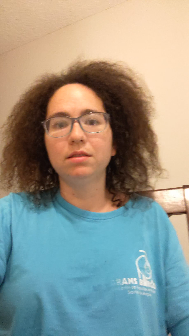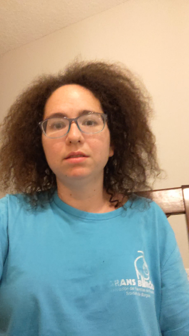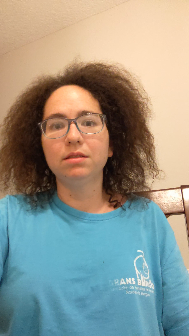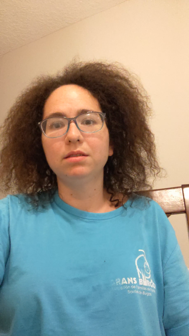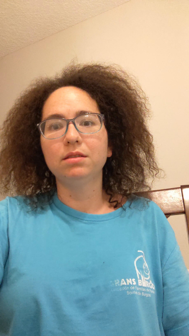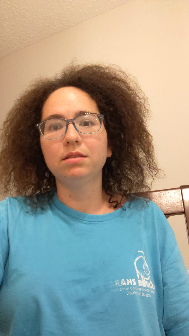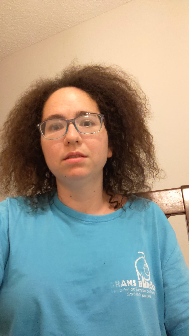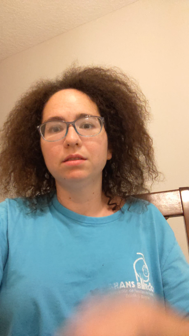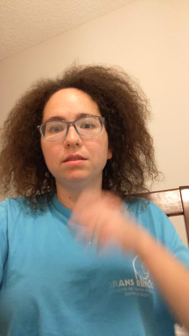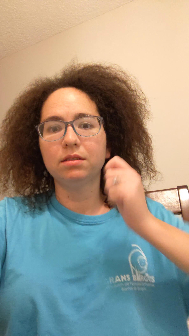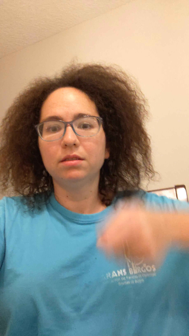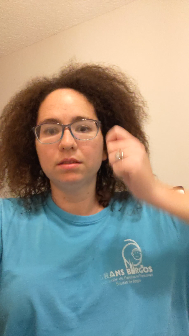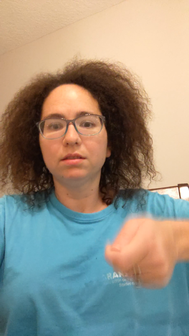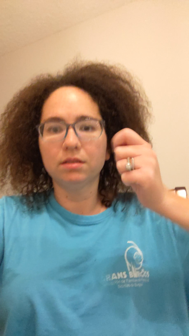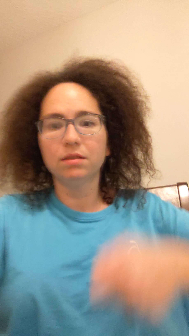hammer